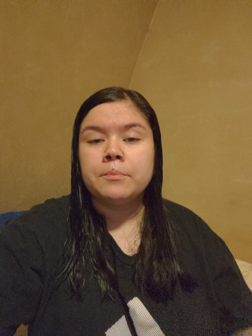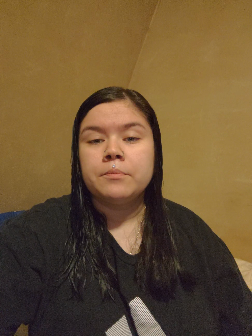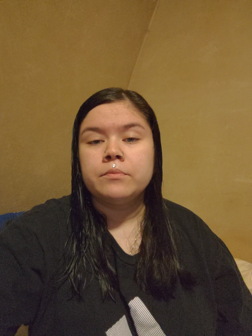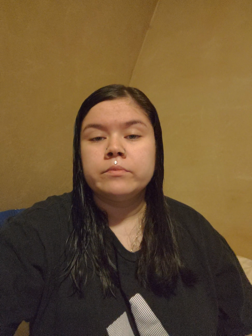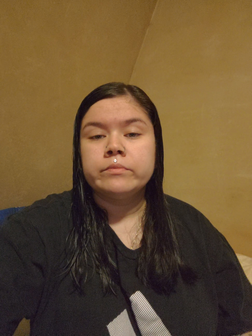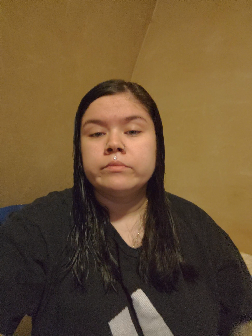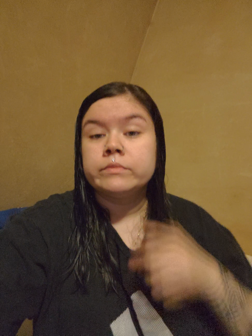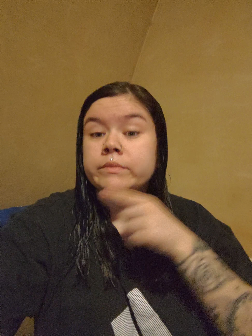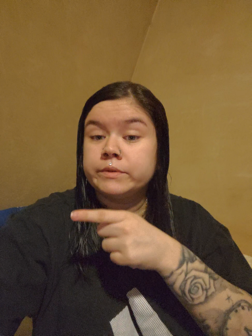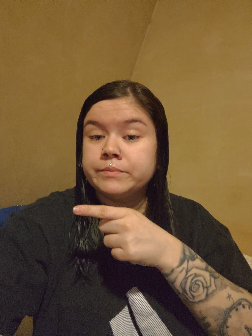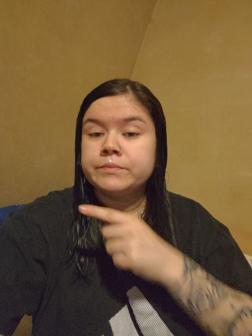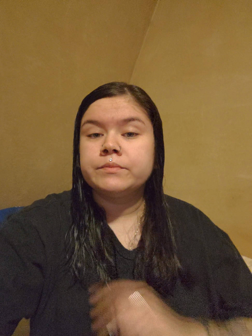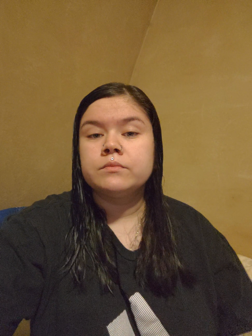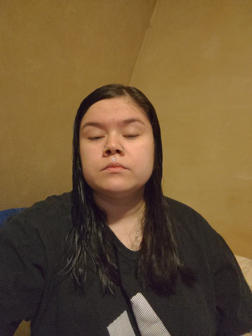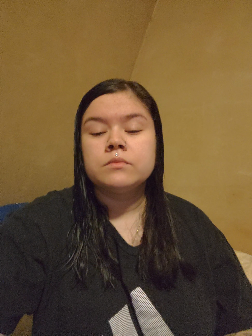he/she/it